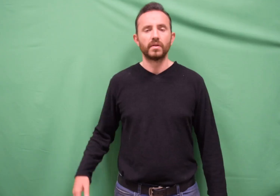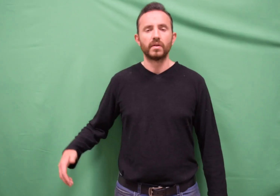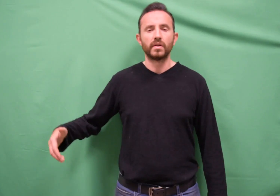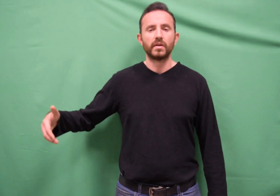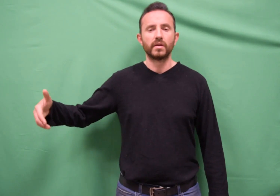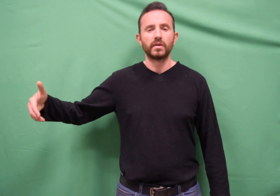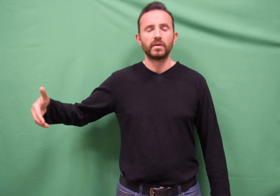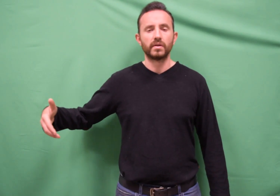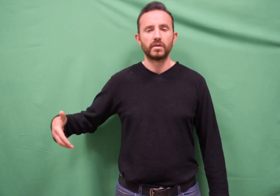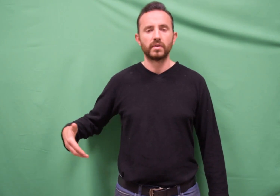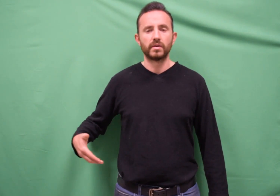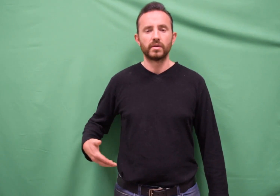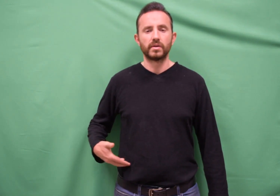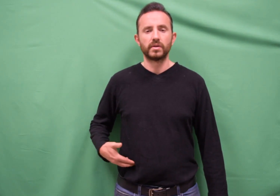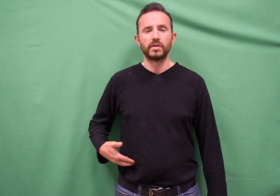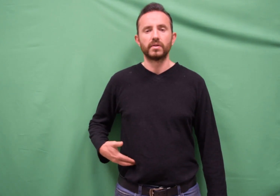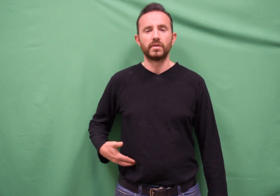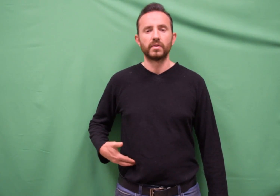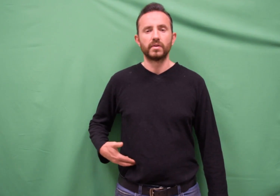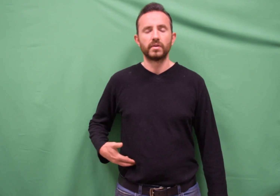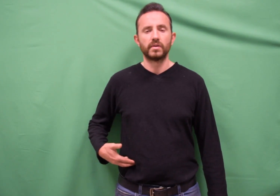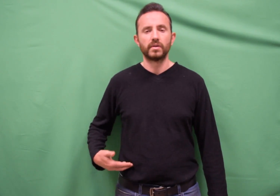accidente